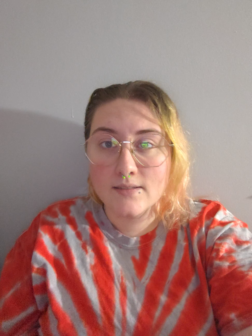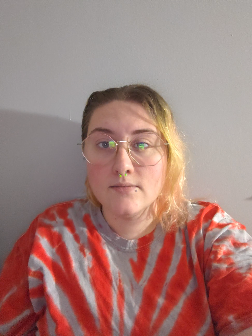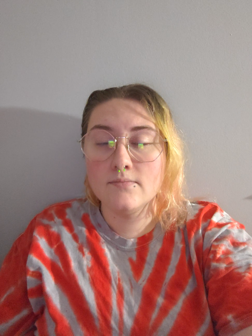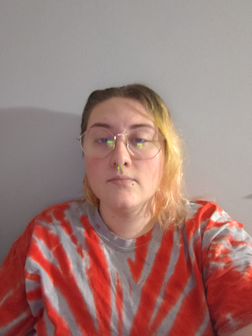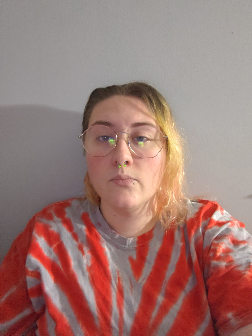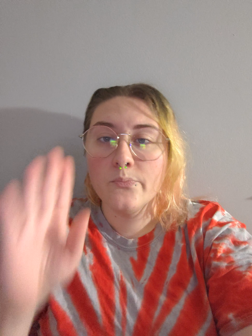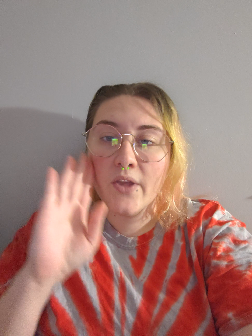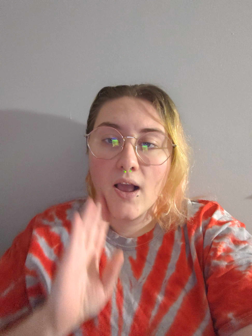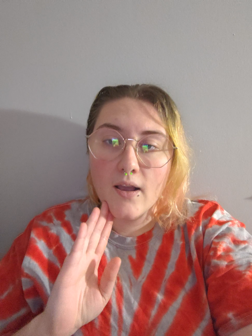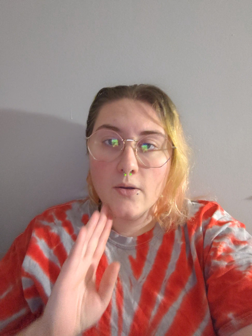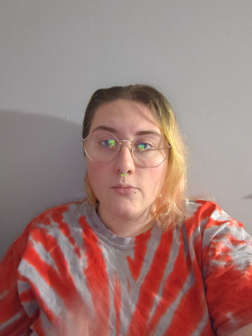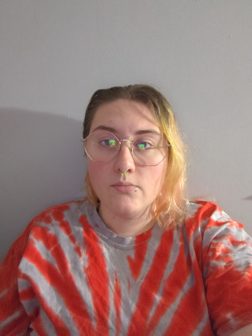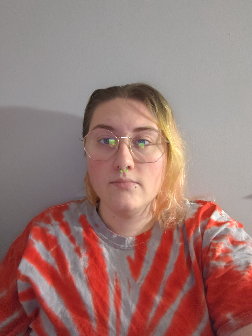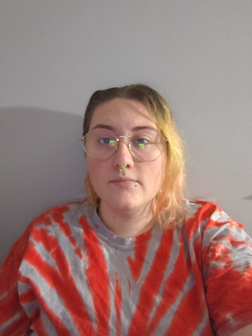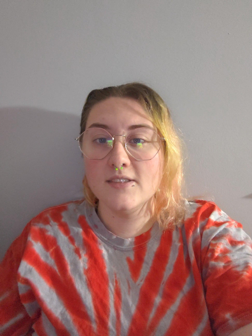brown